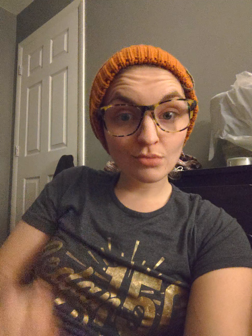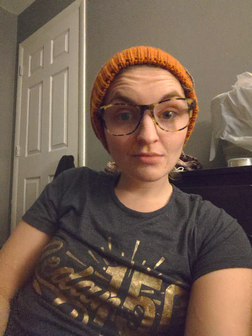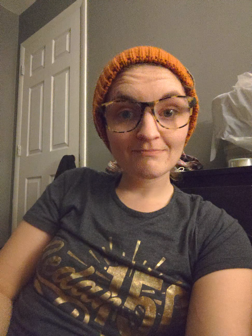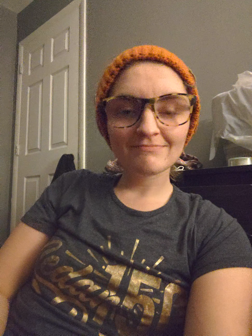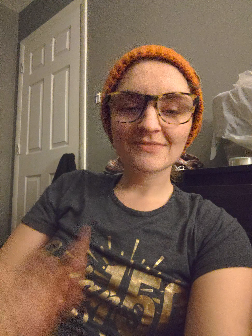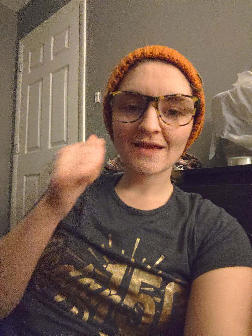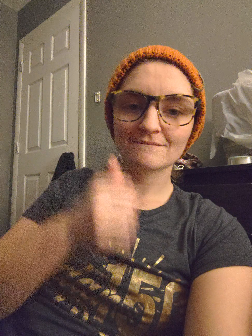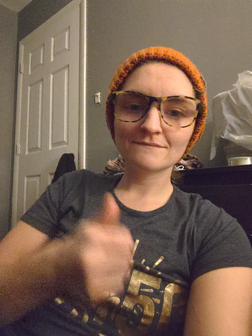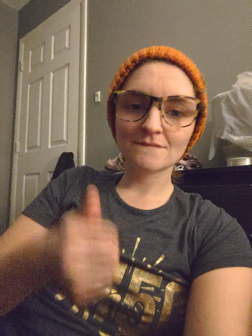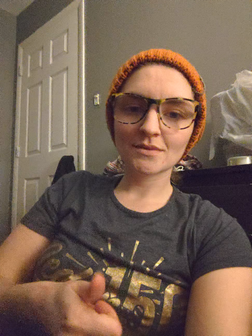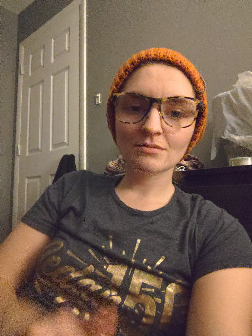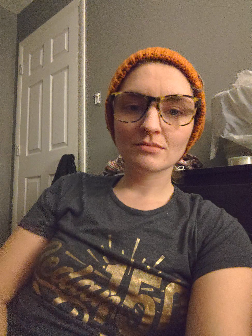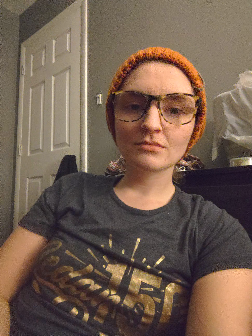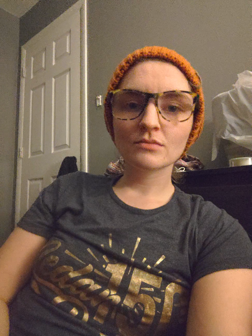every